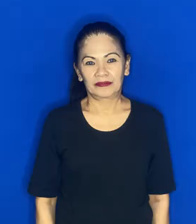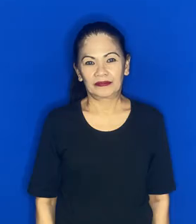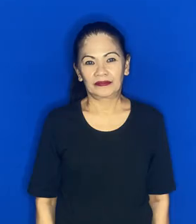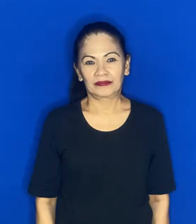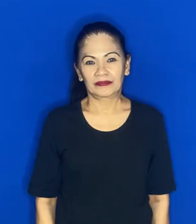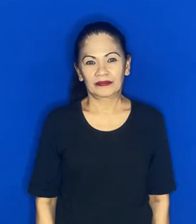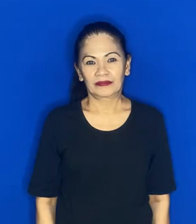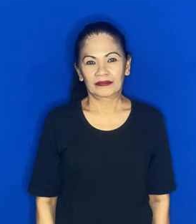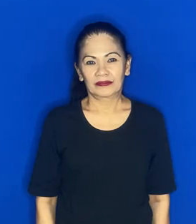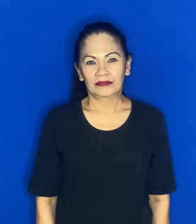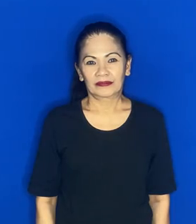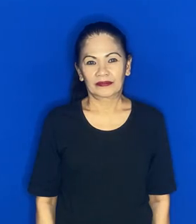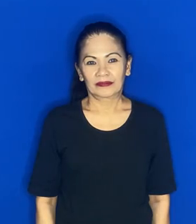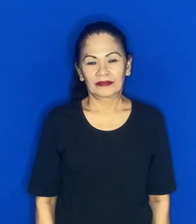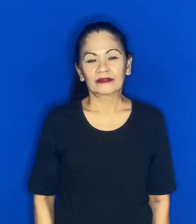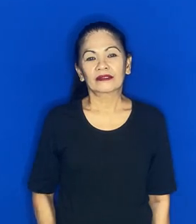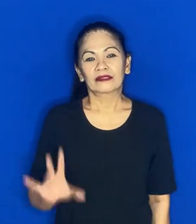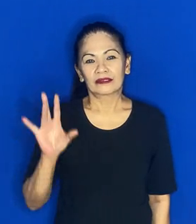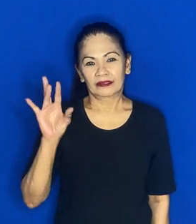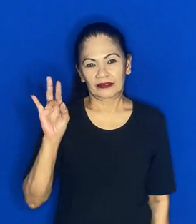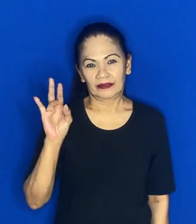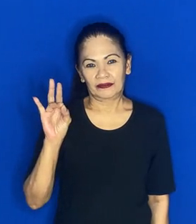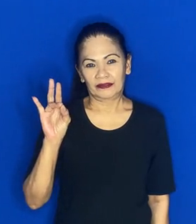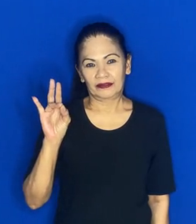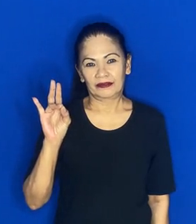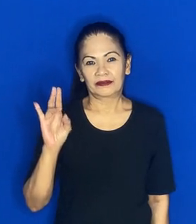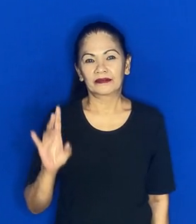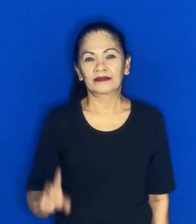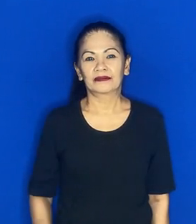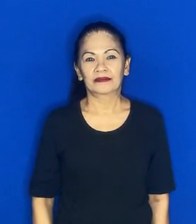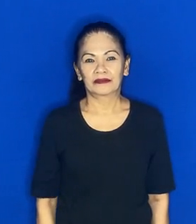seven